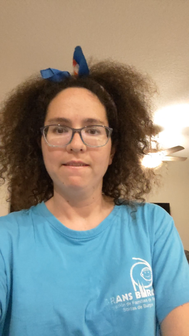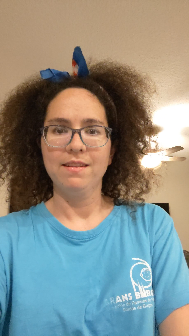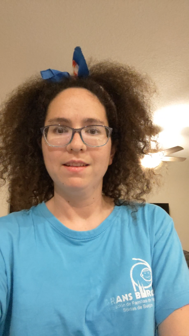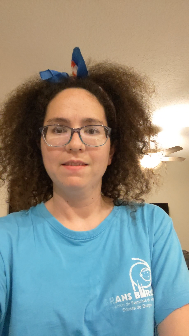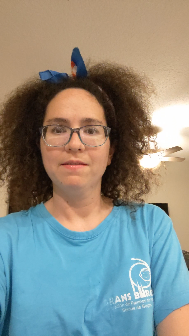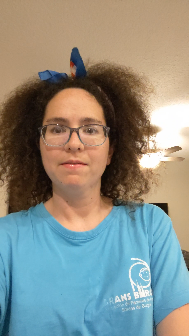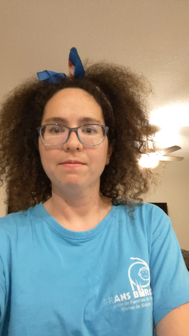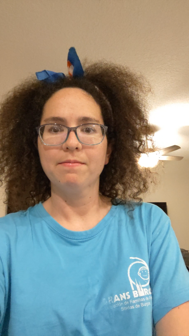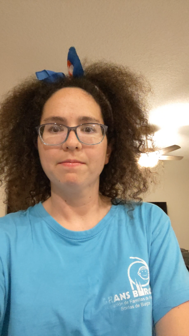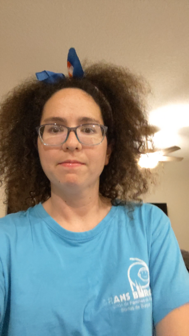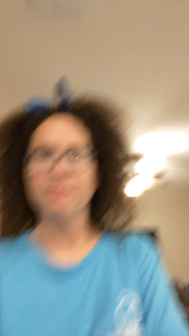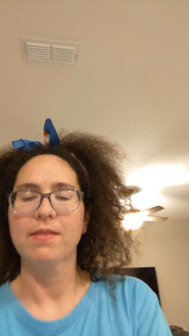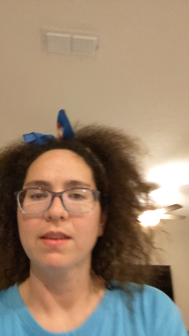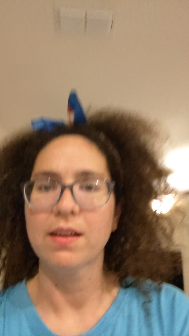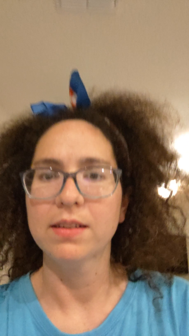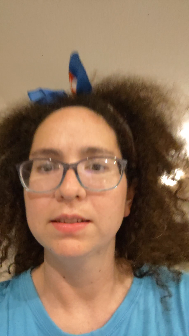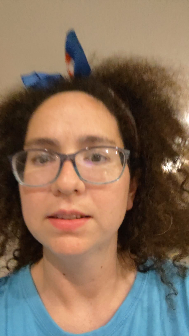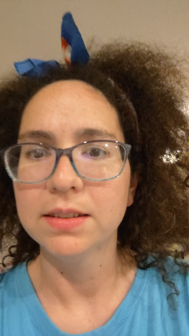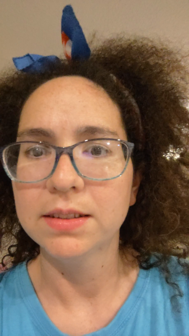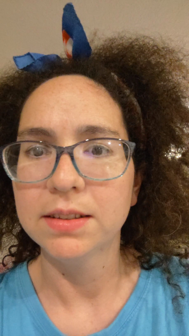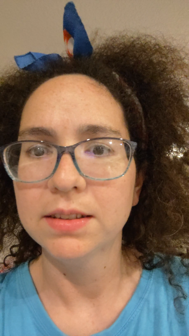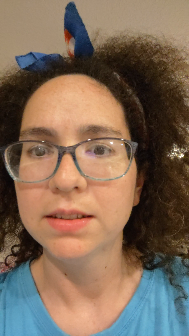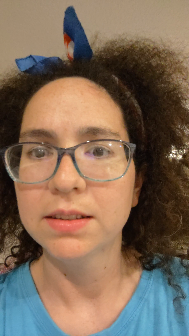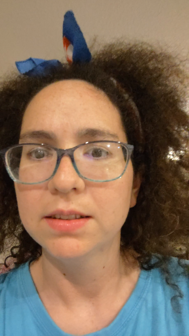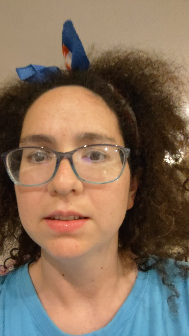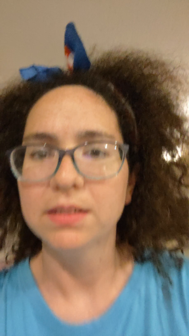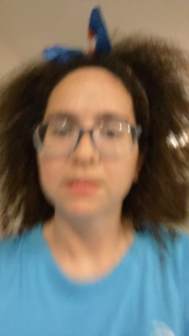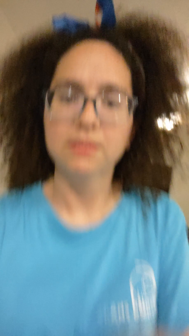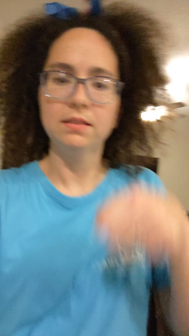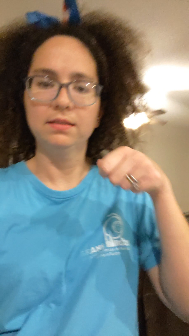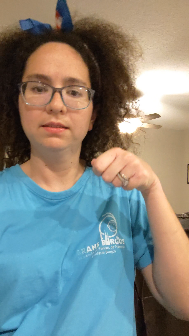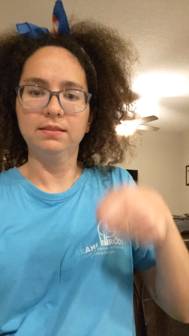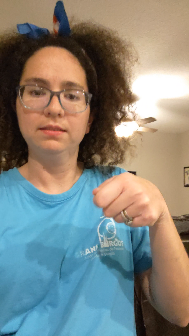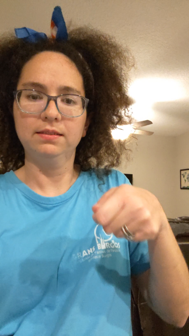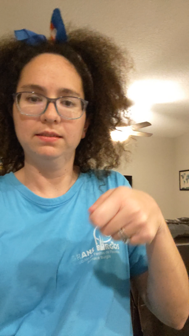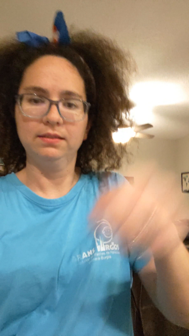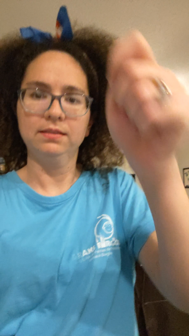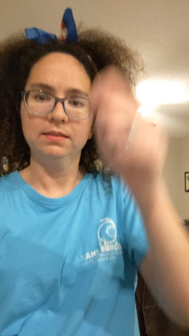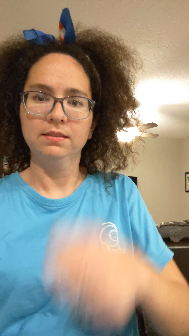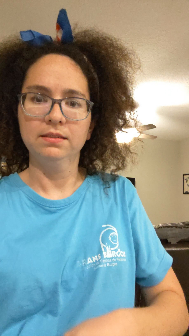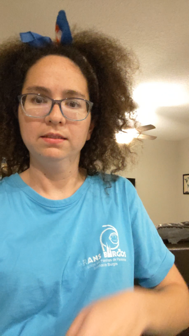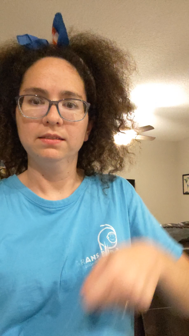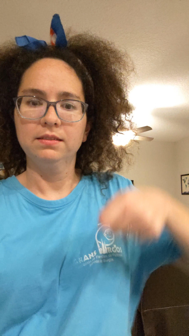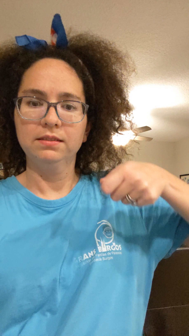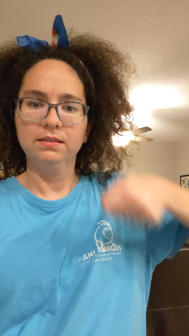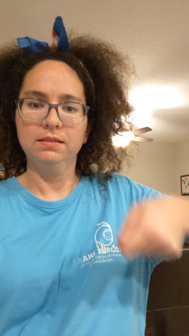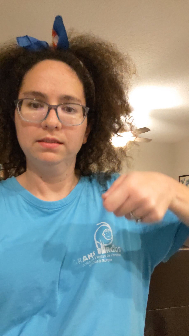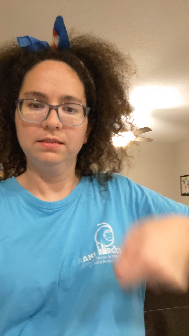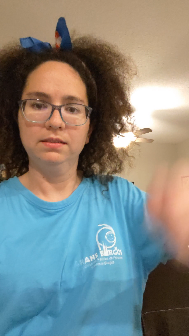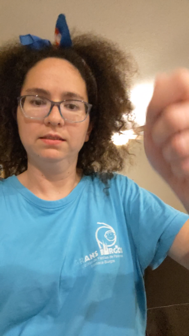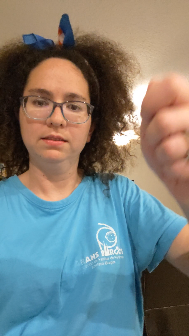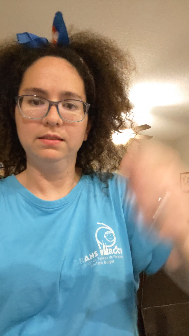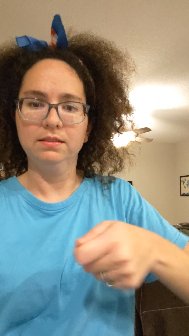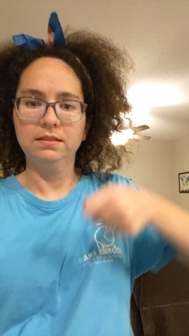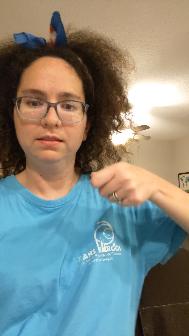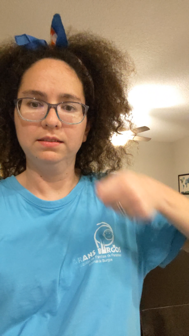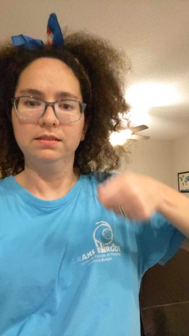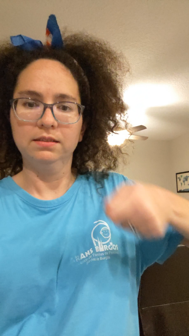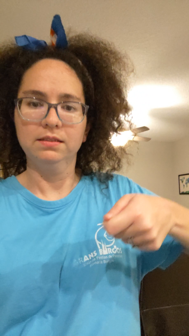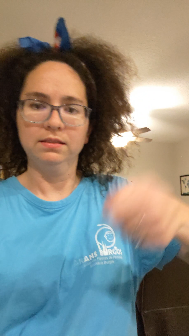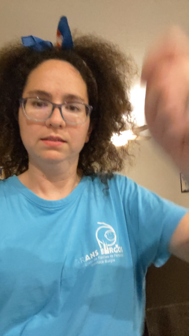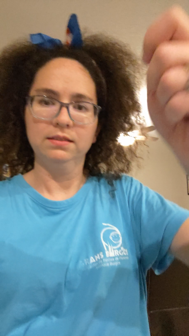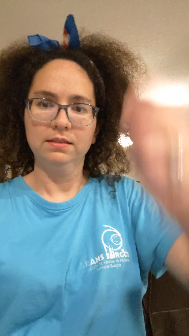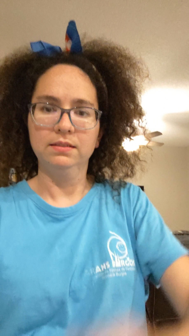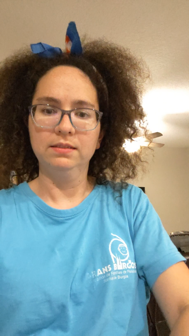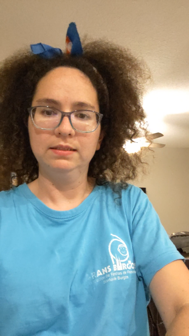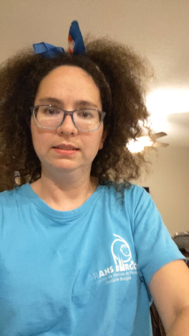shovel